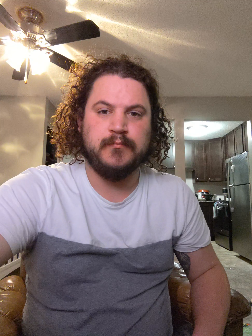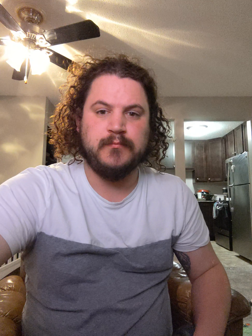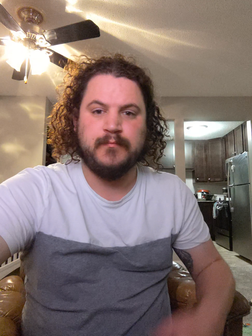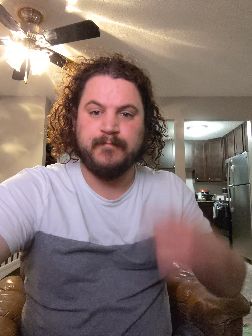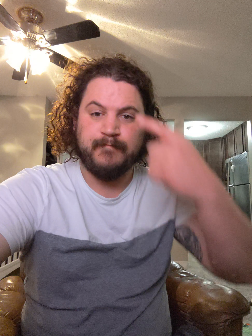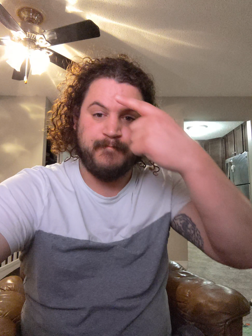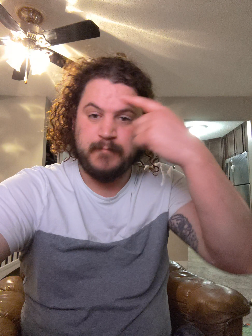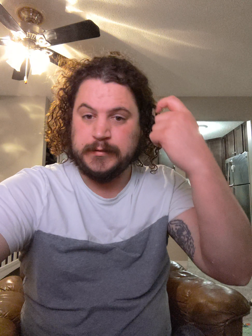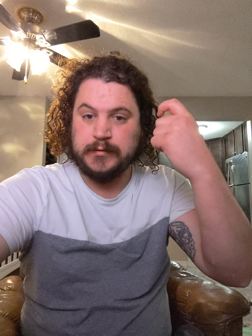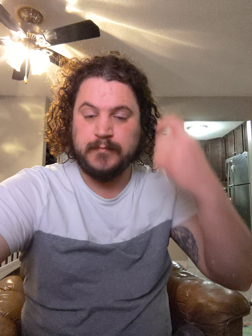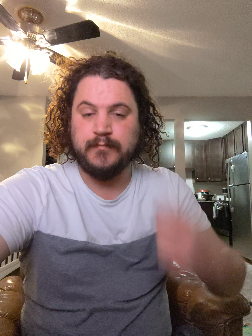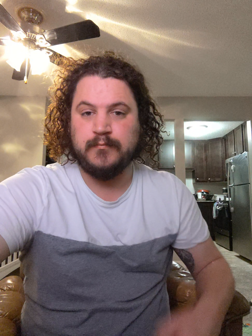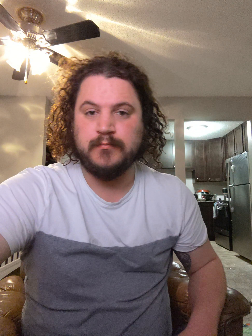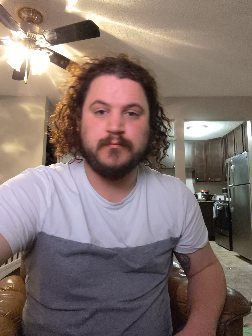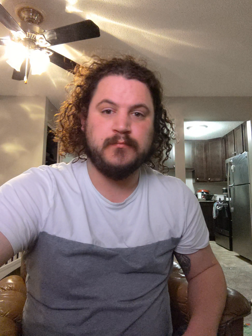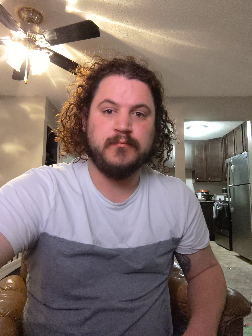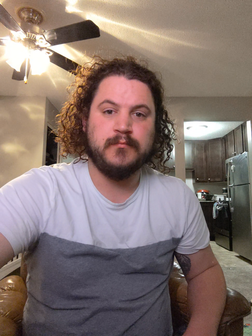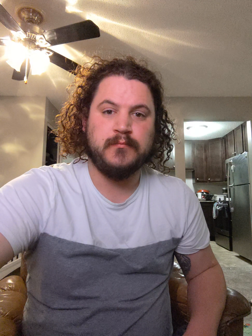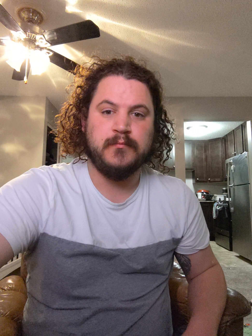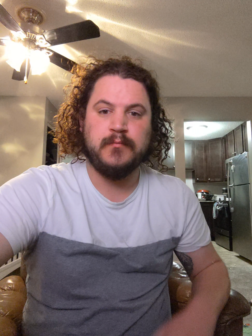because